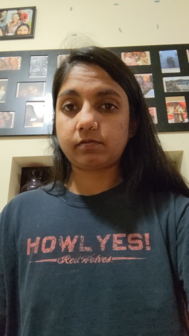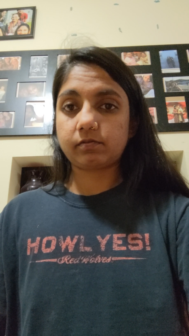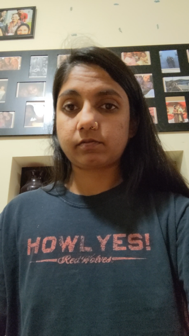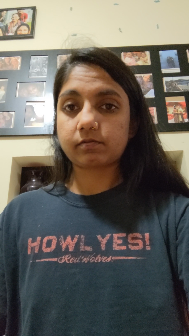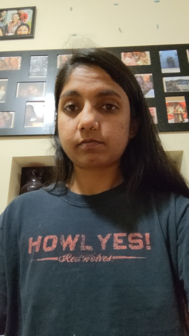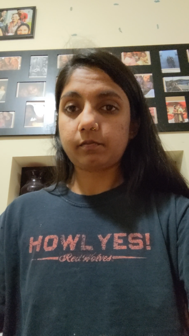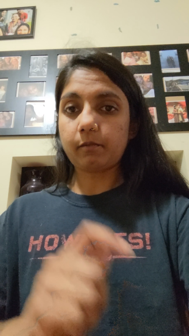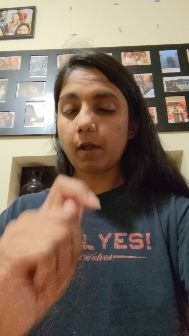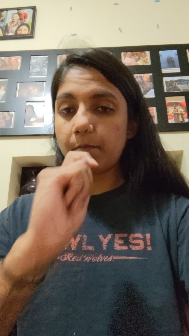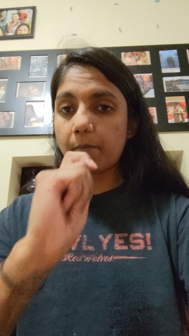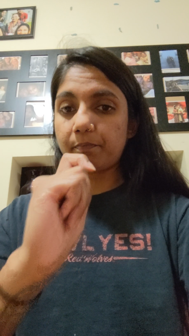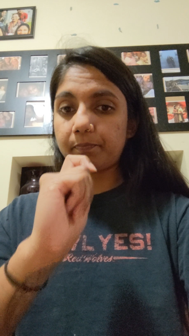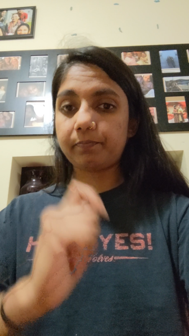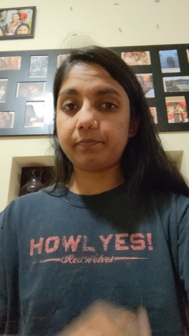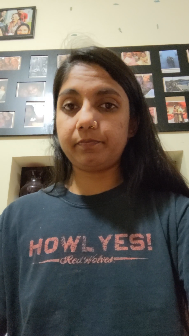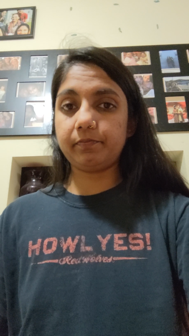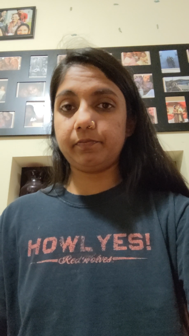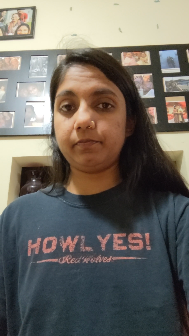popsicle